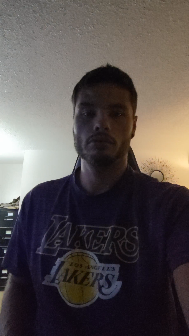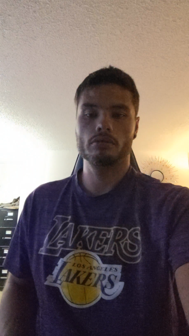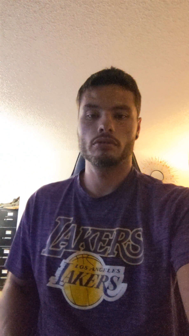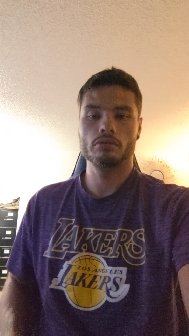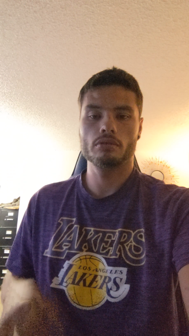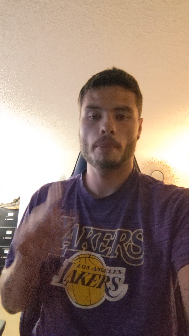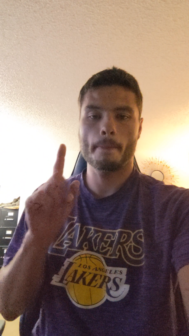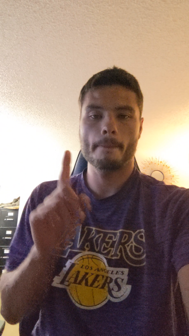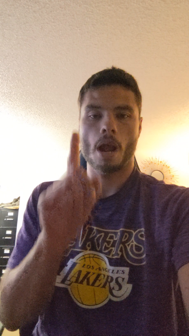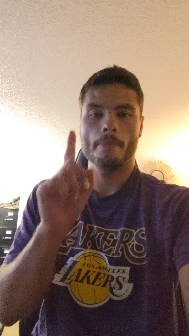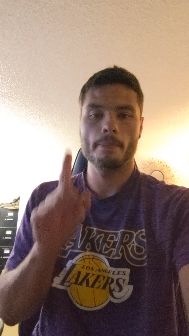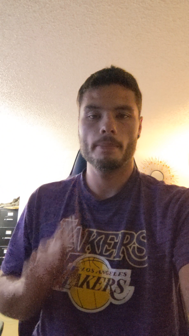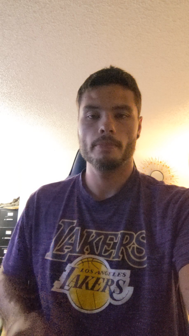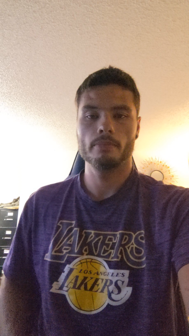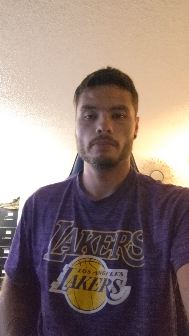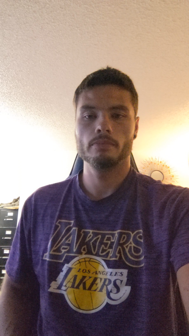bump